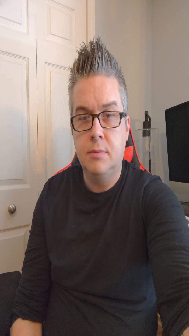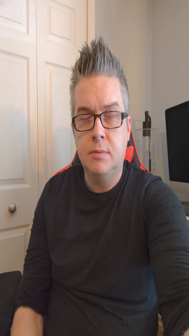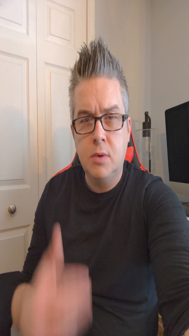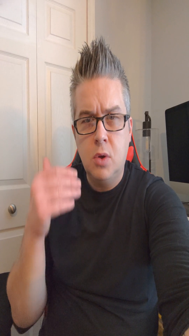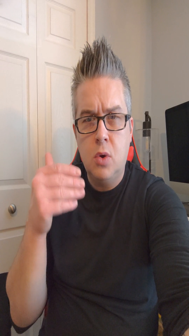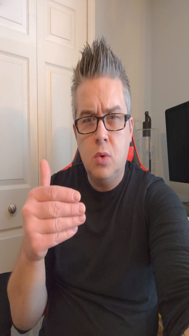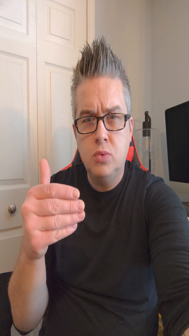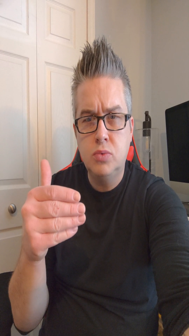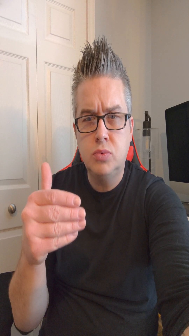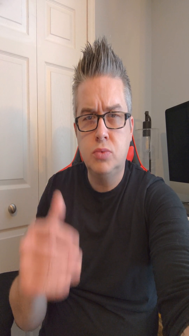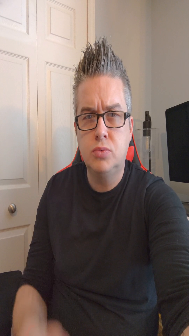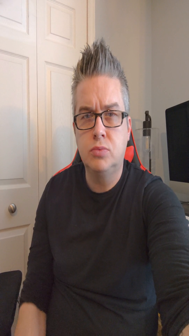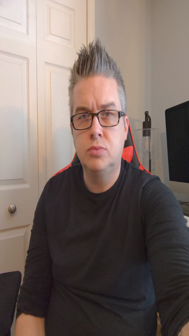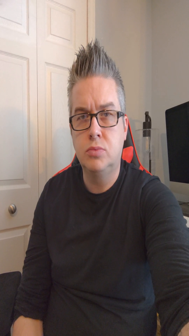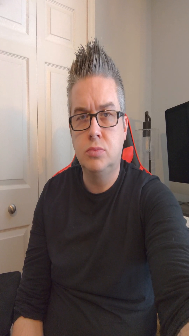close